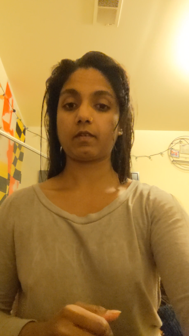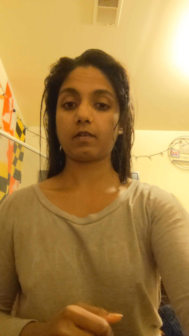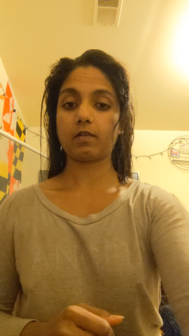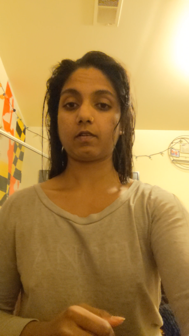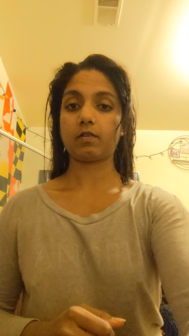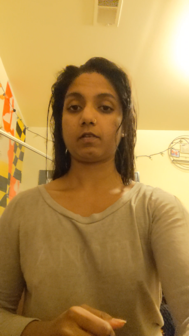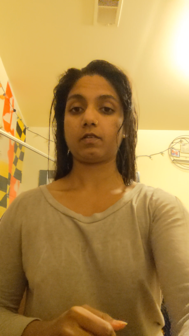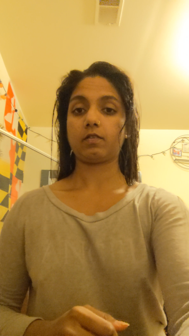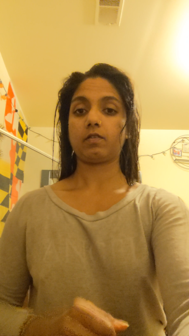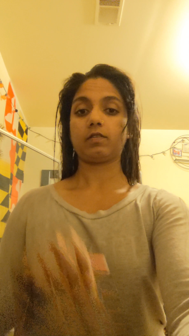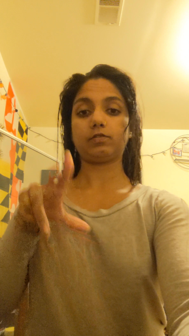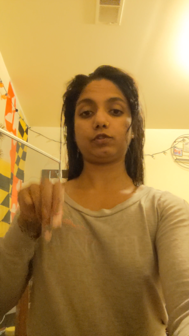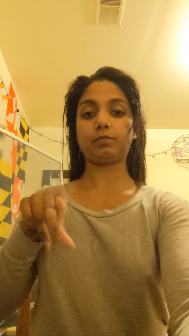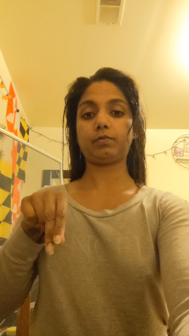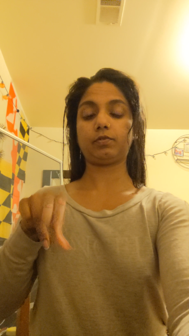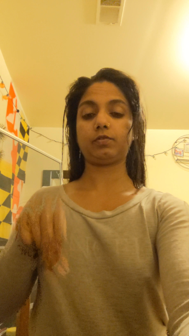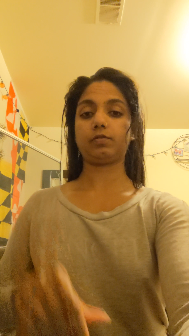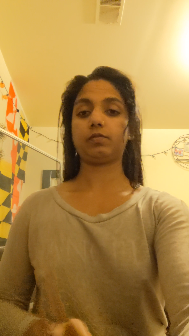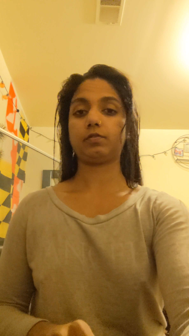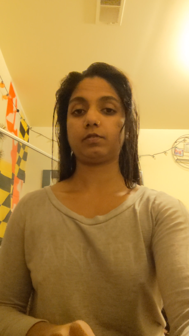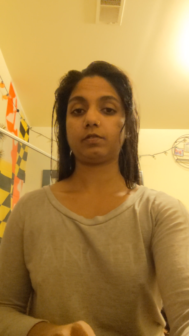diaper